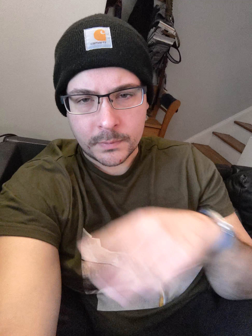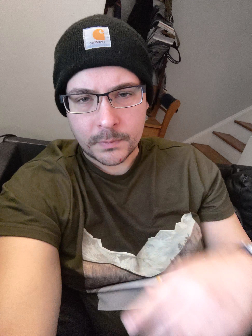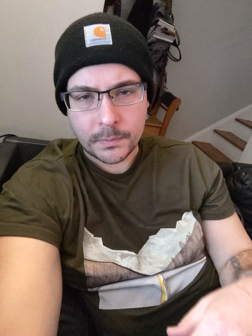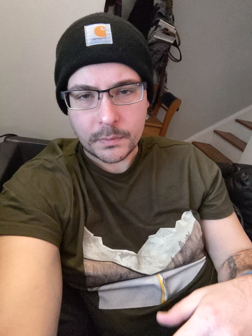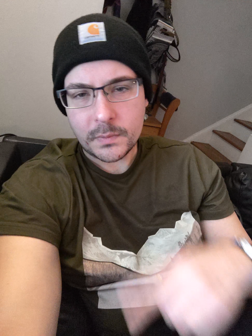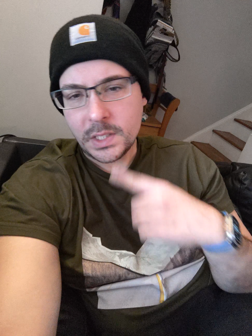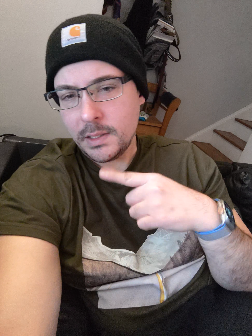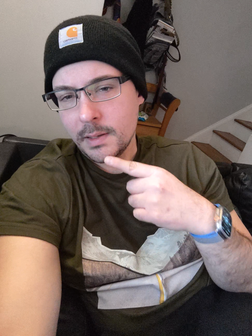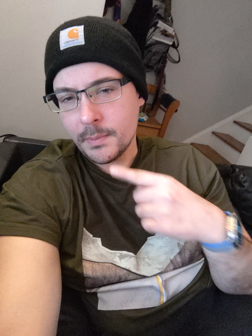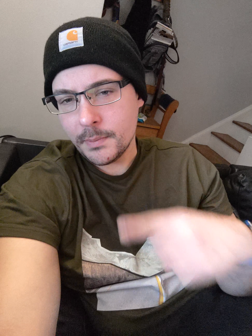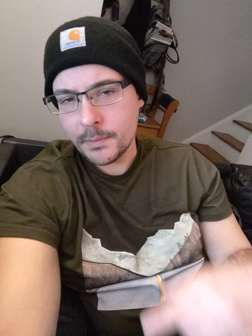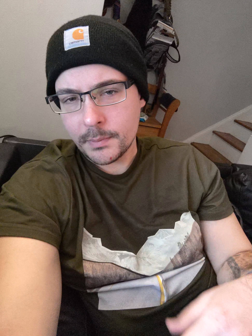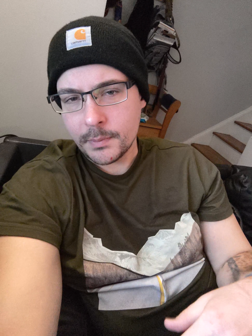say